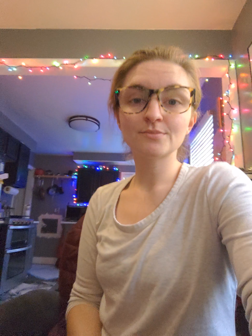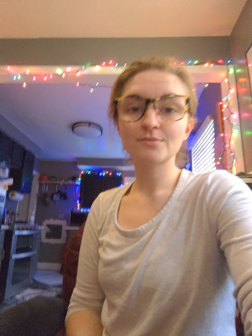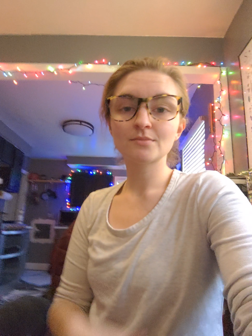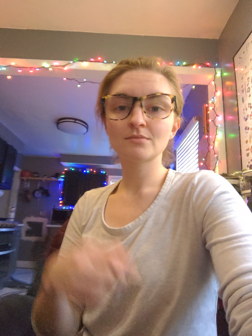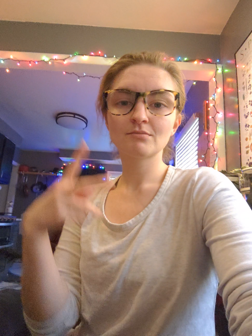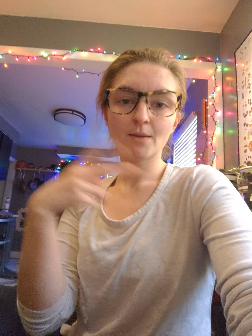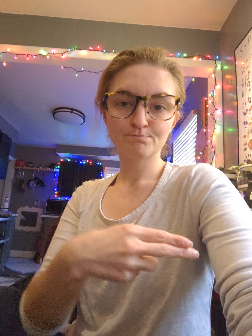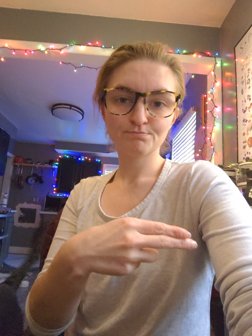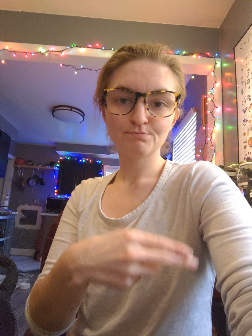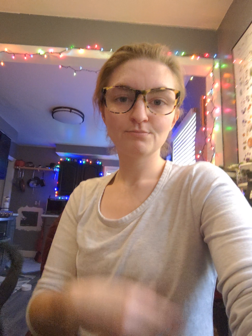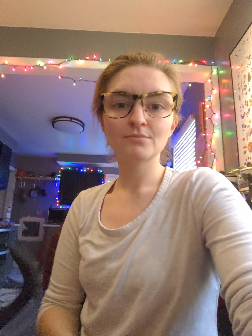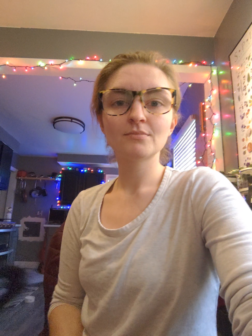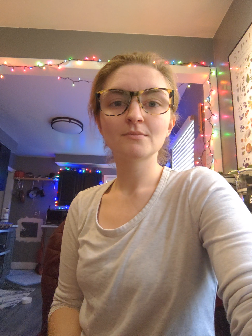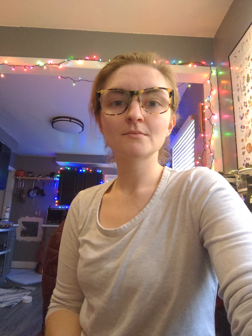cut